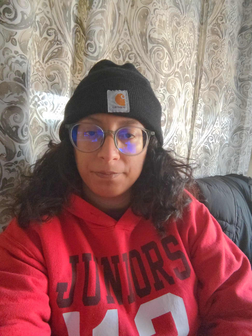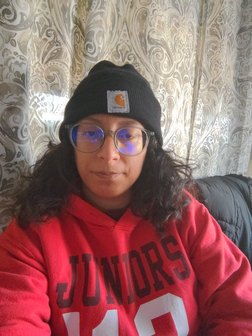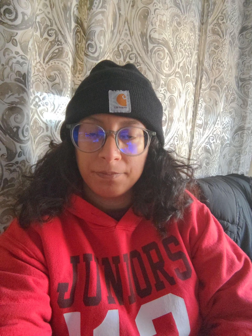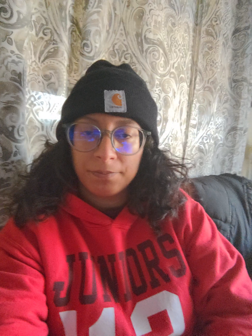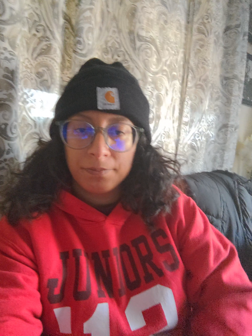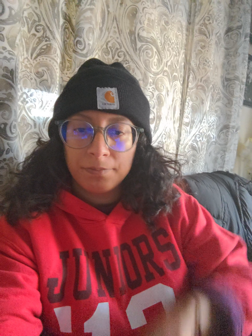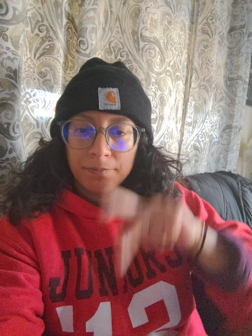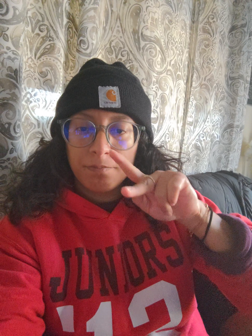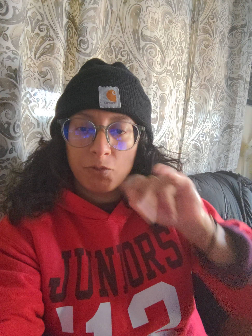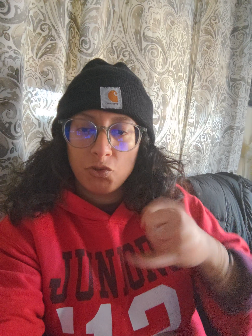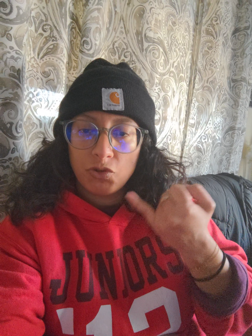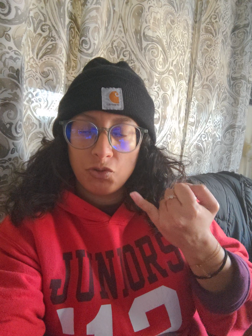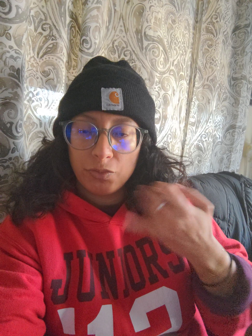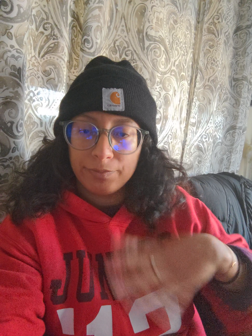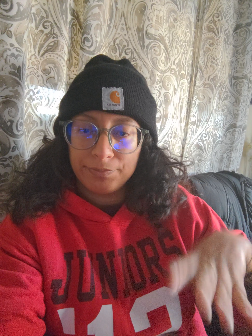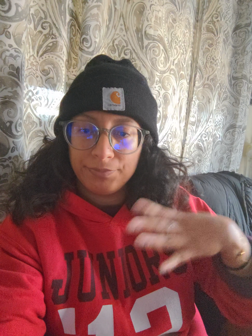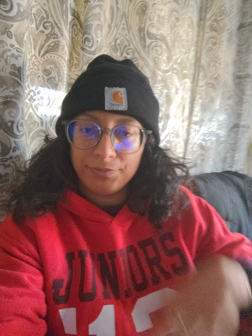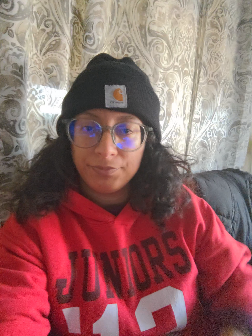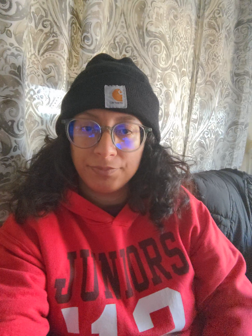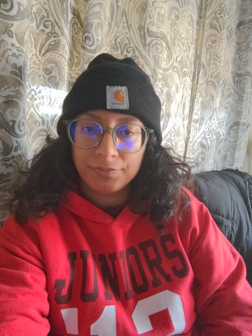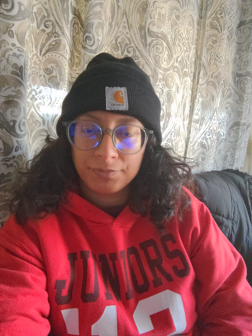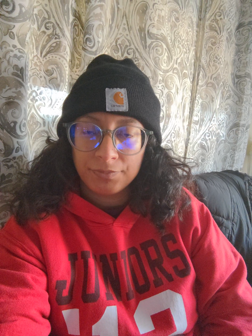pajamas